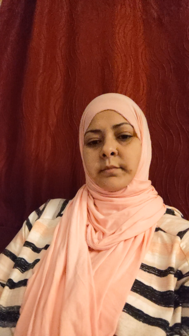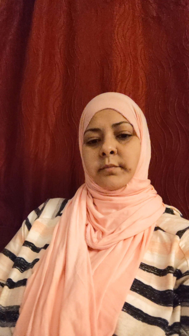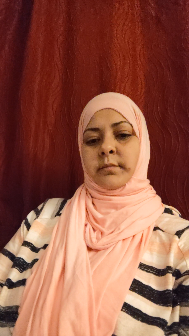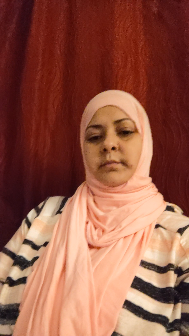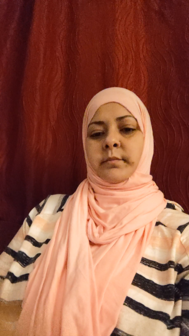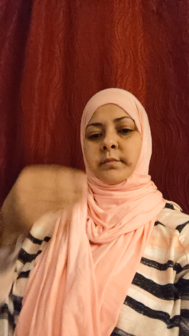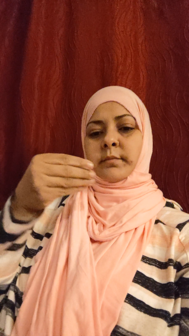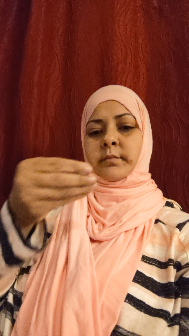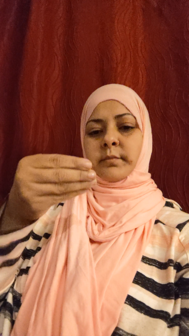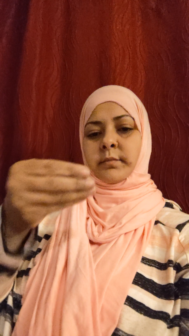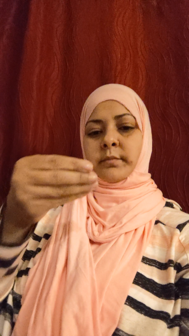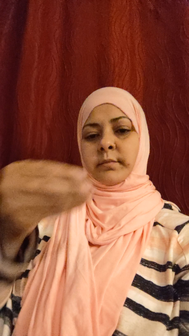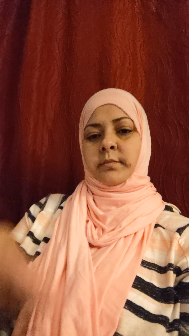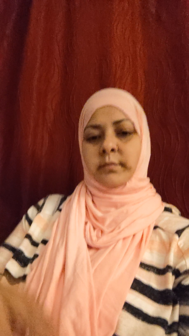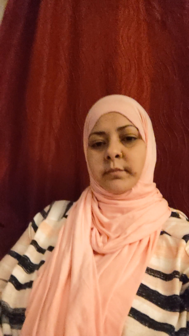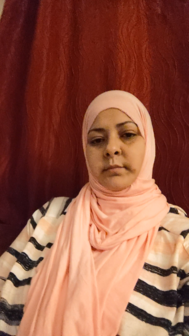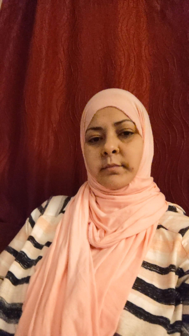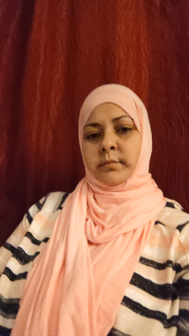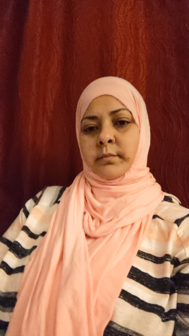feed